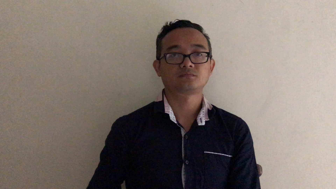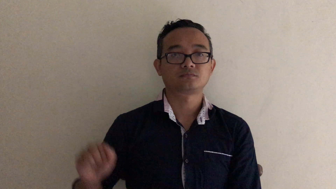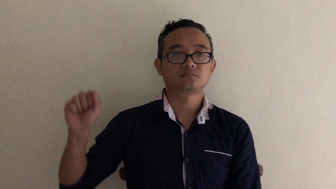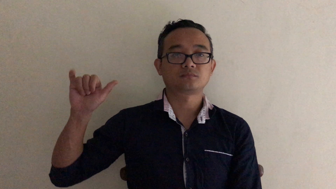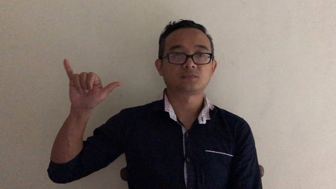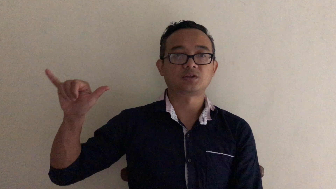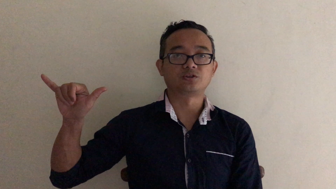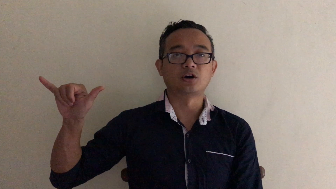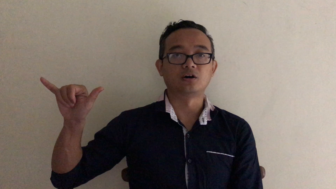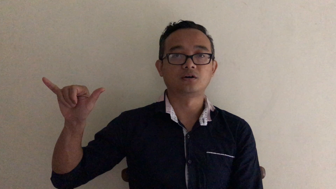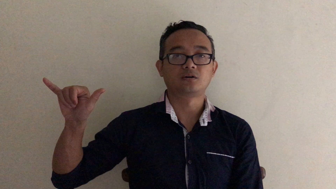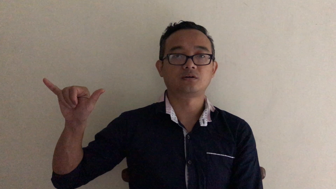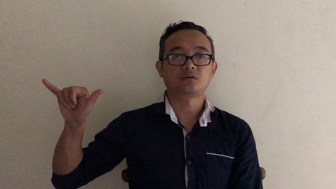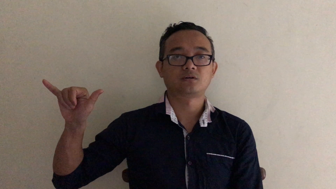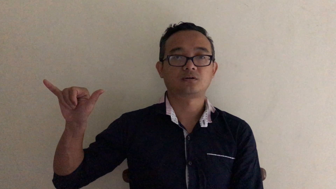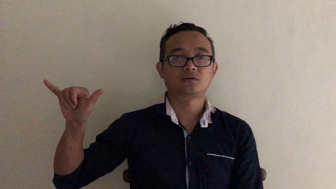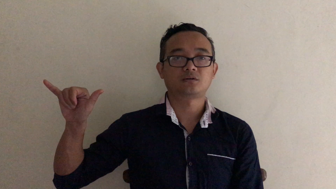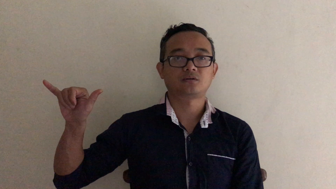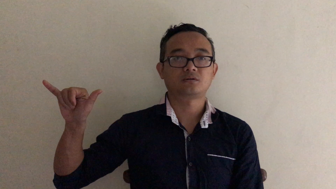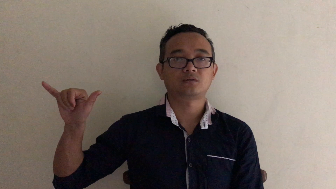ड